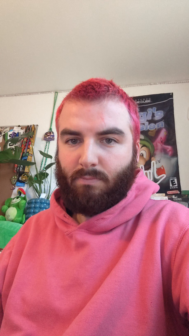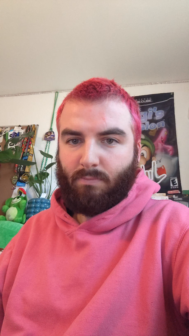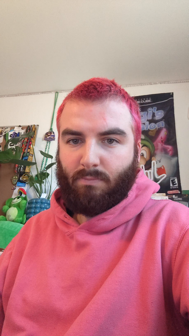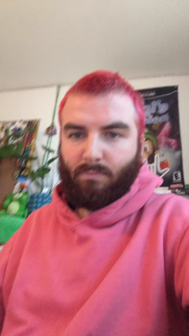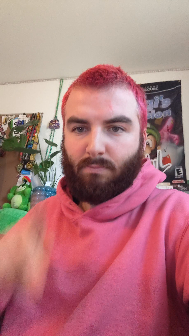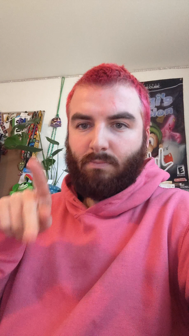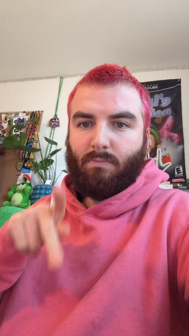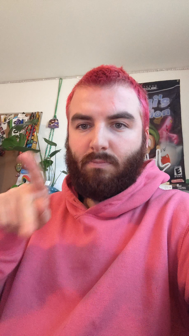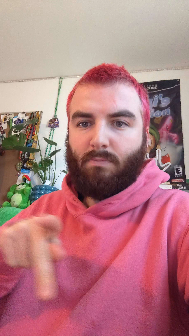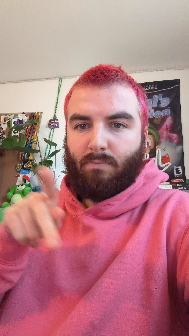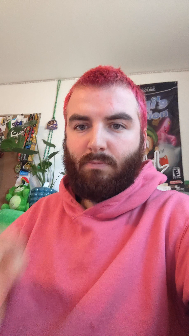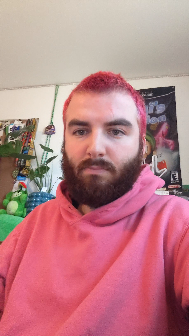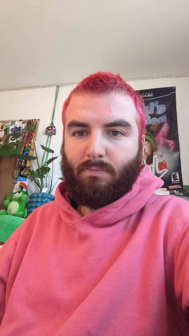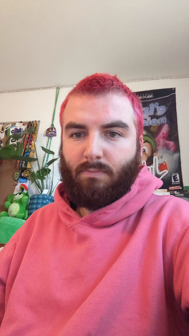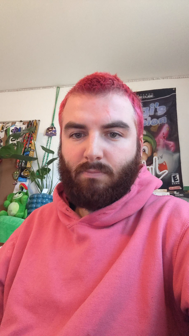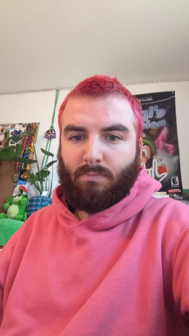people